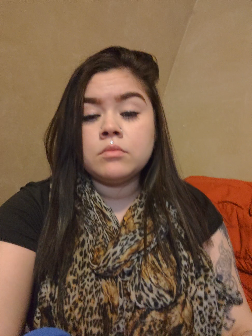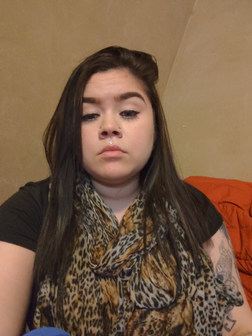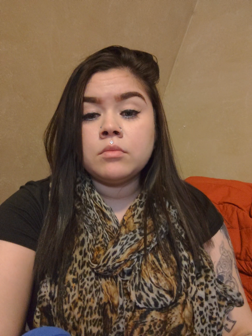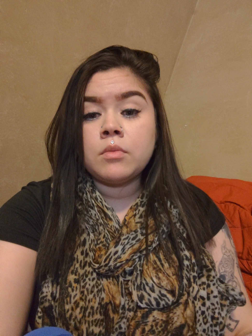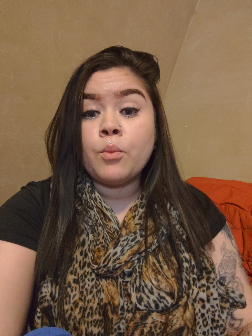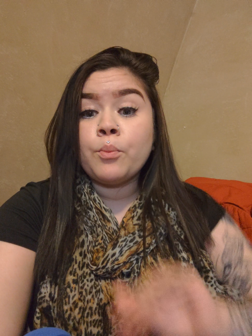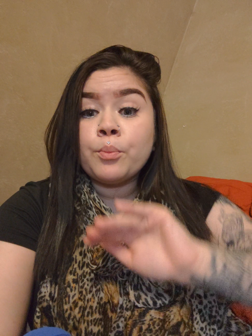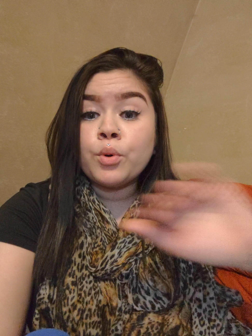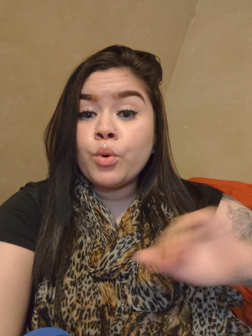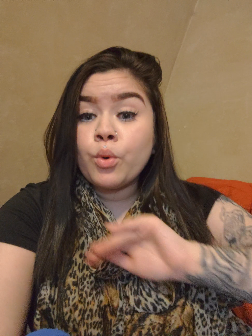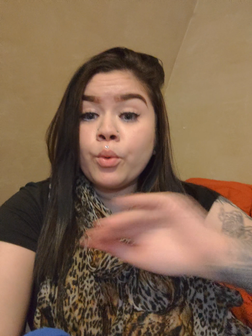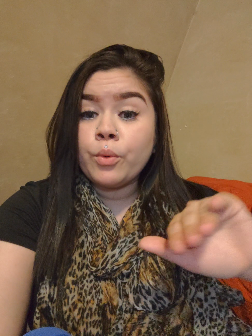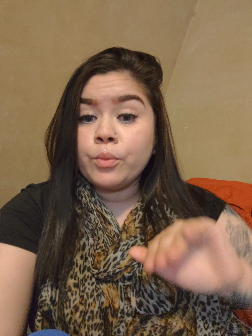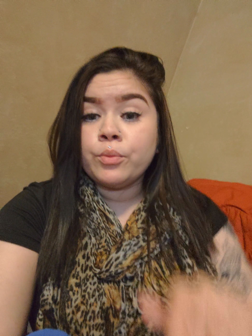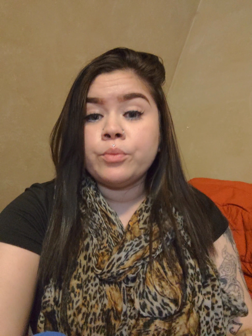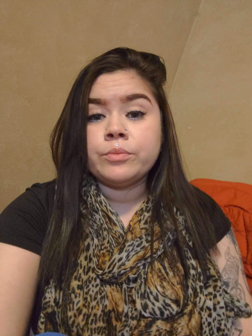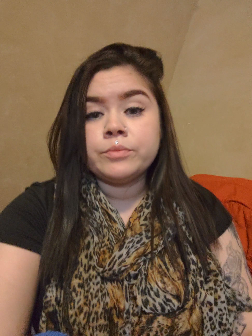pool